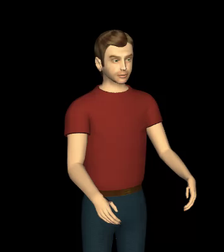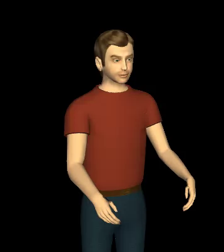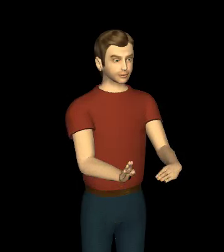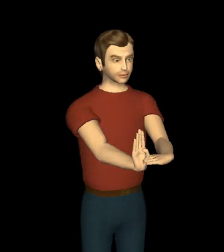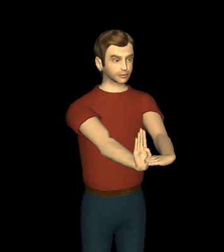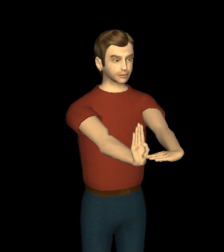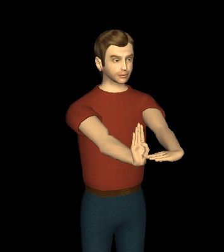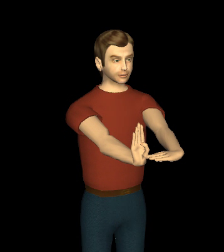يظهر